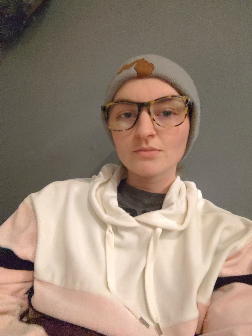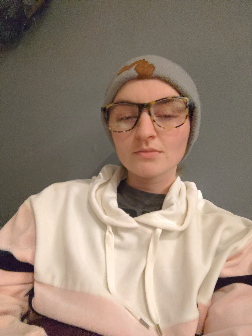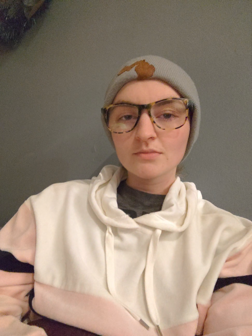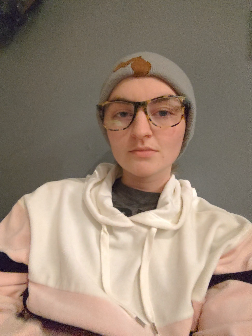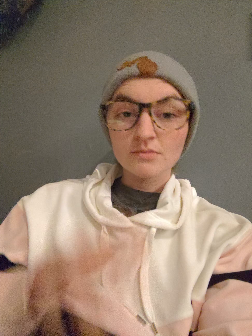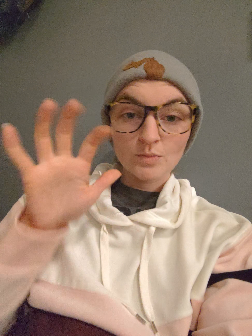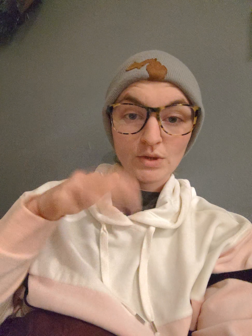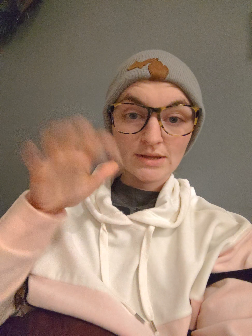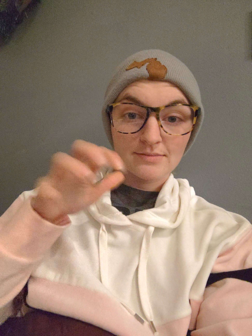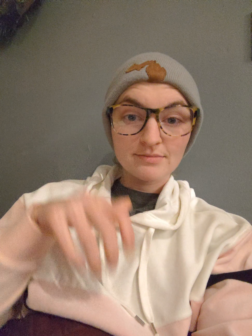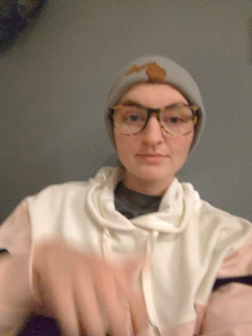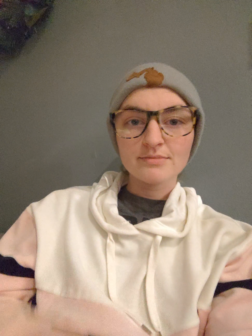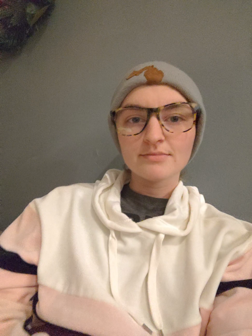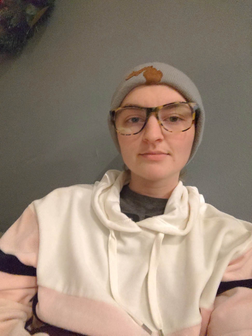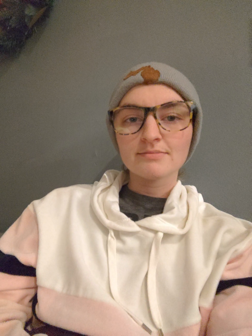rain